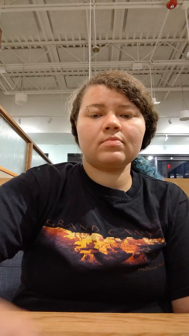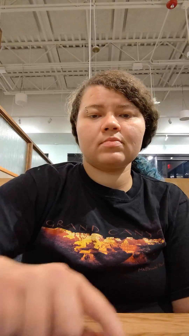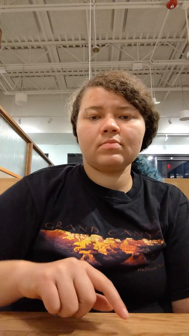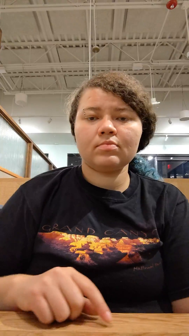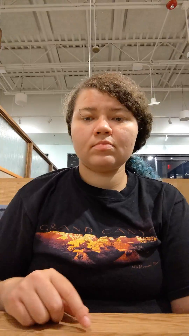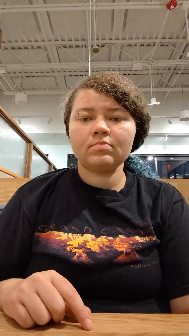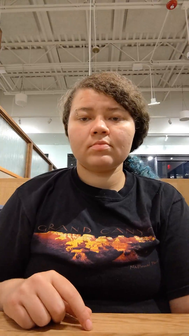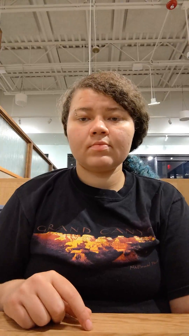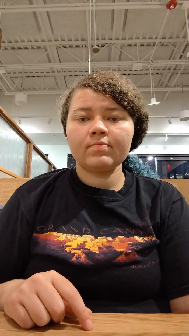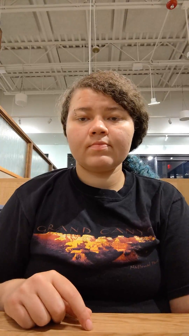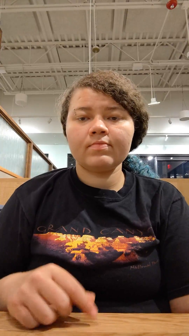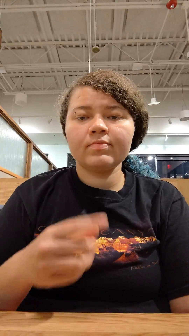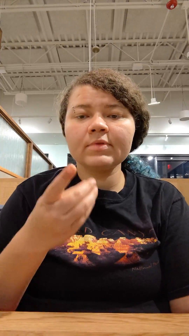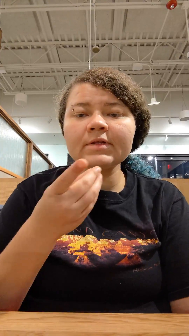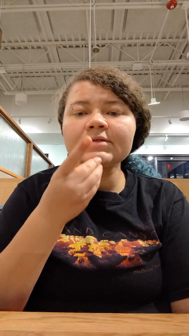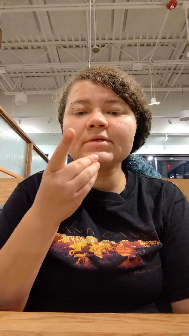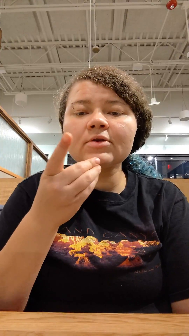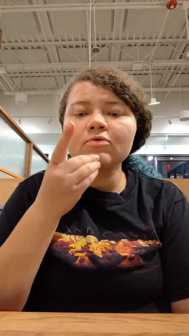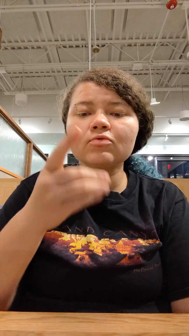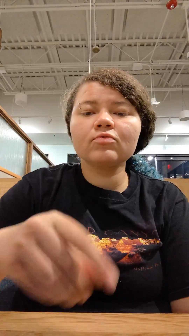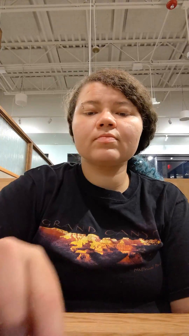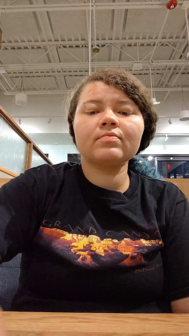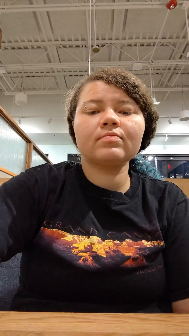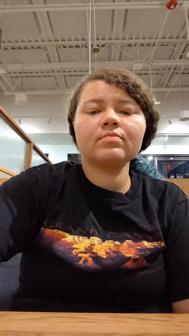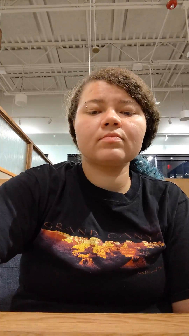dinner